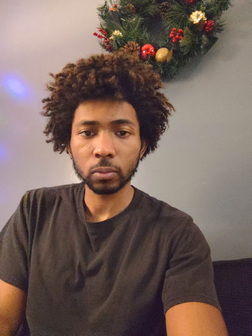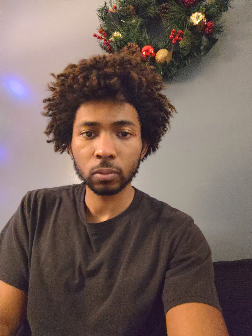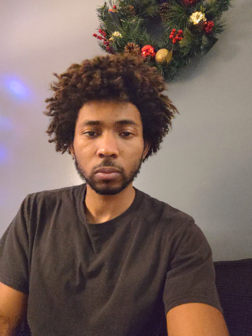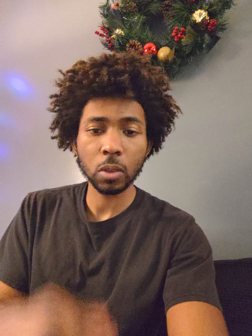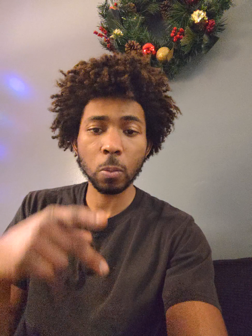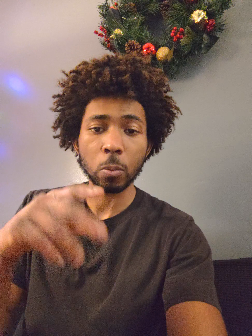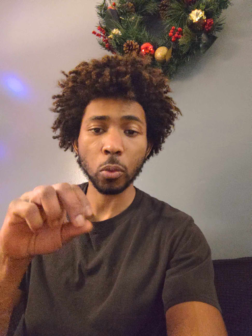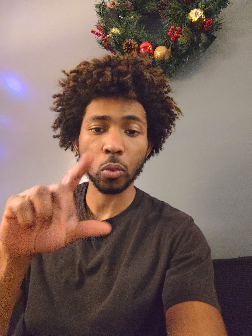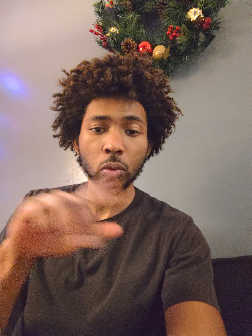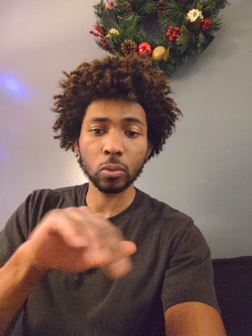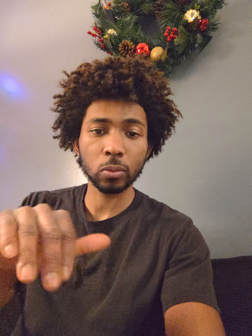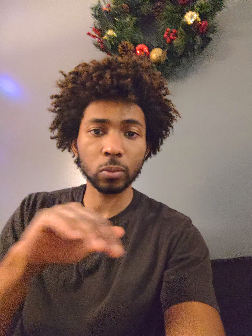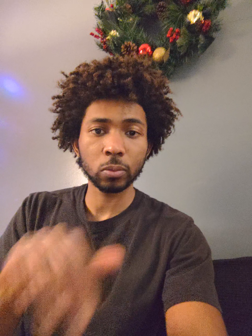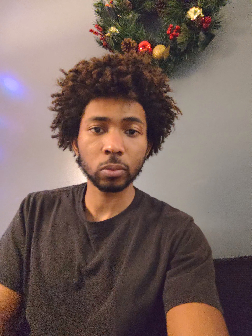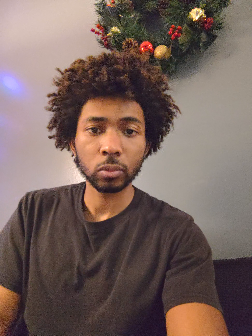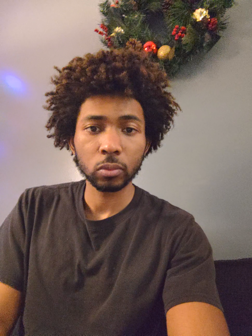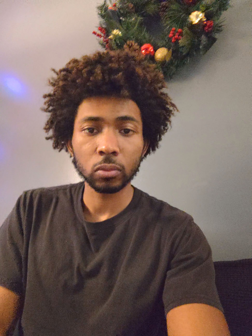pool